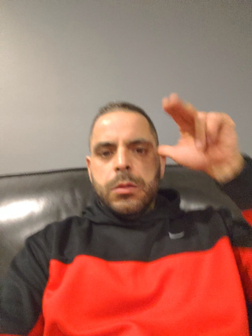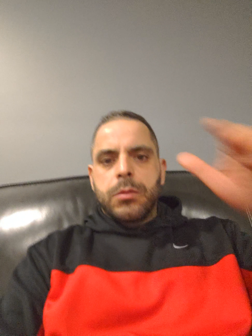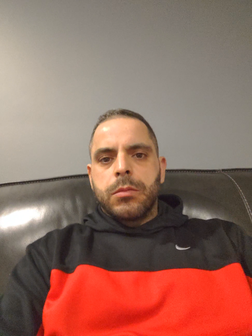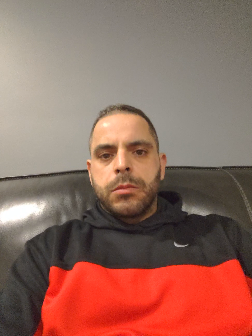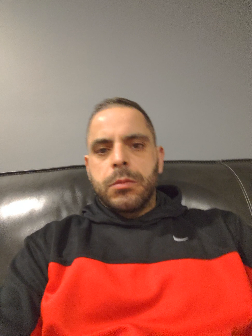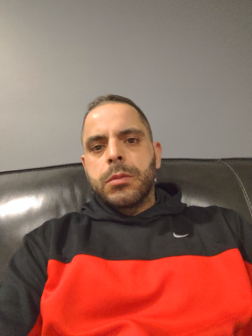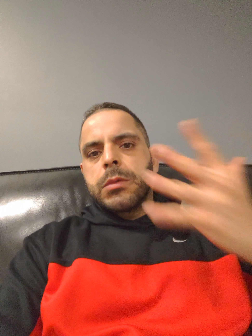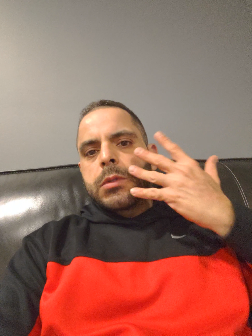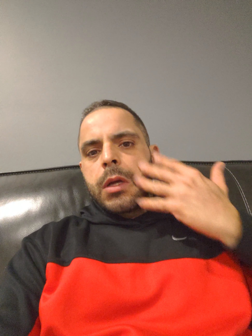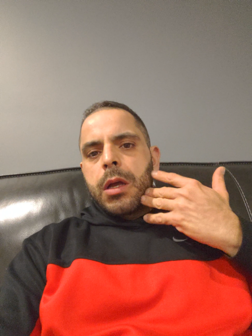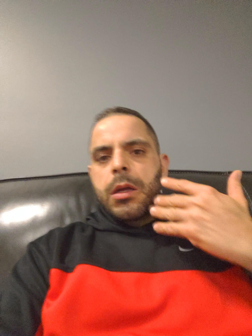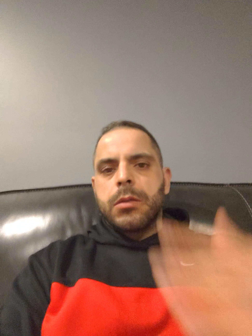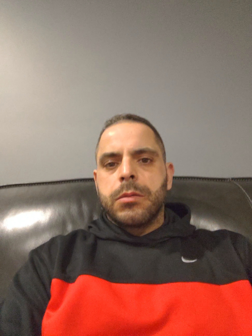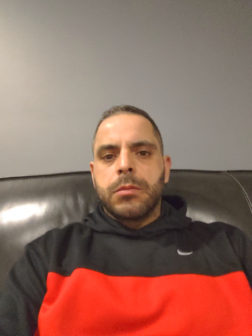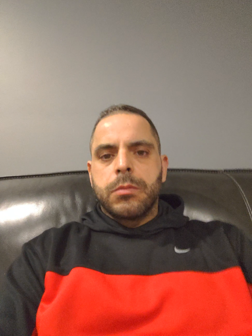sad